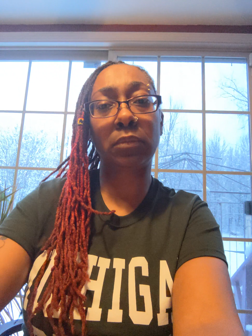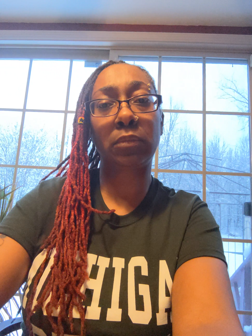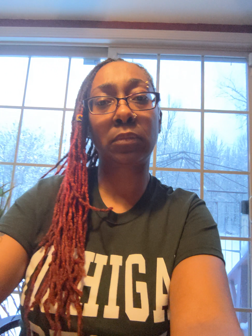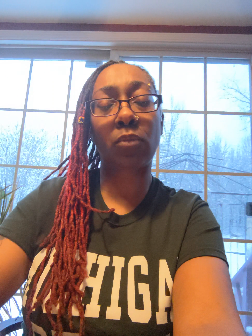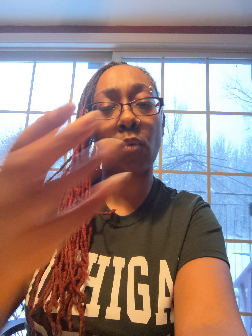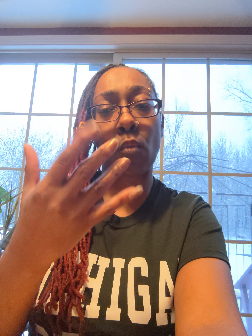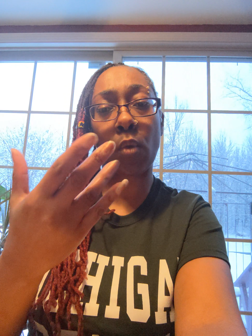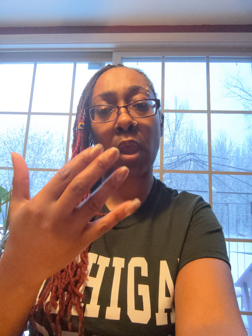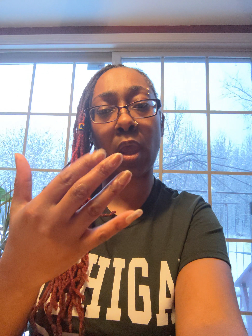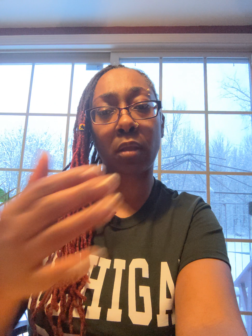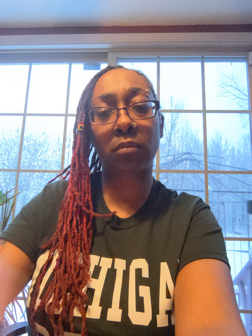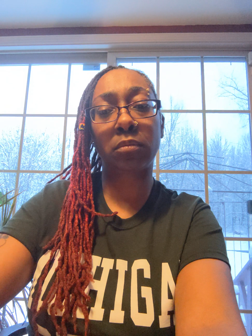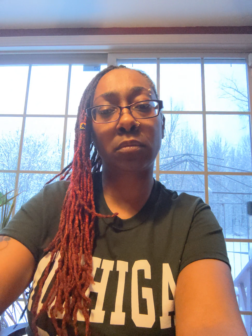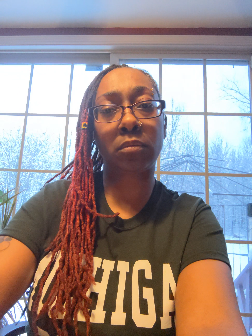wait